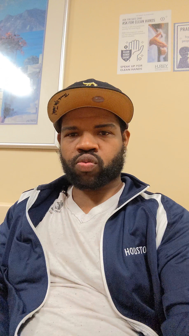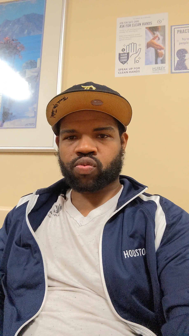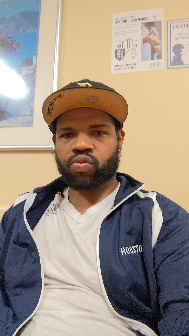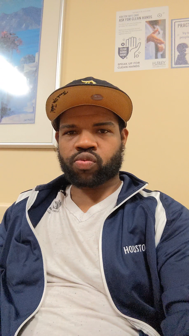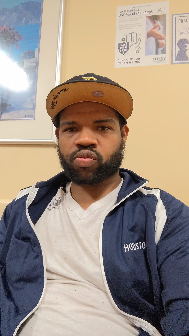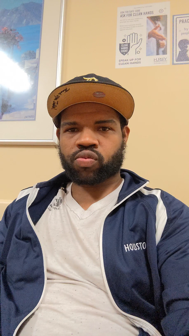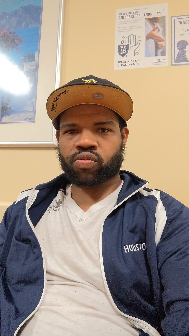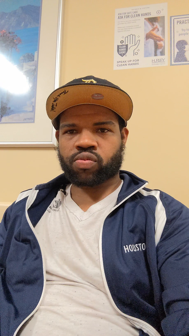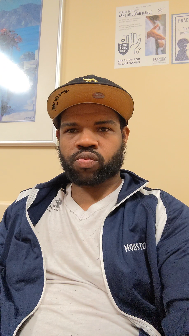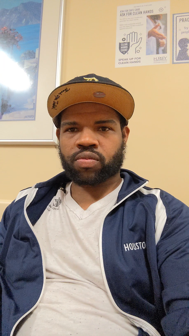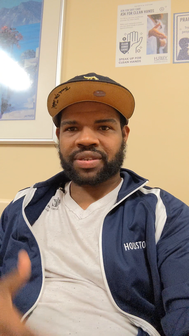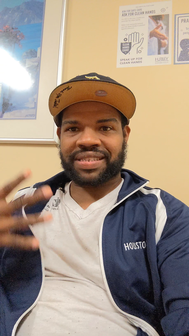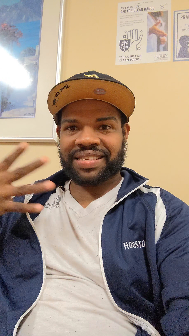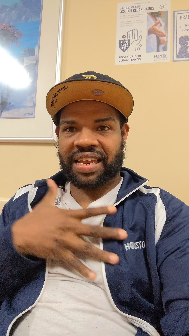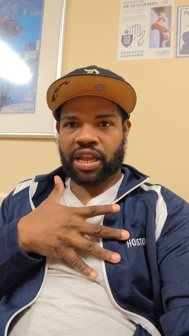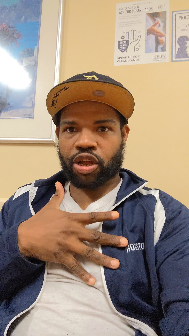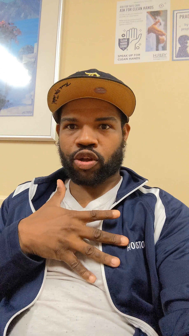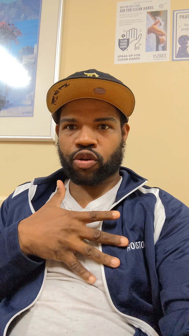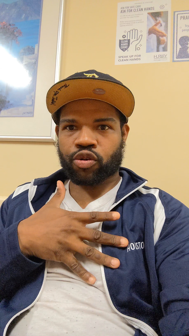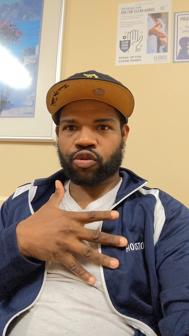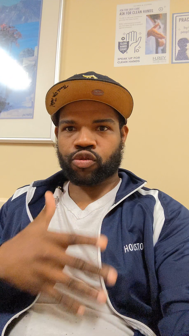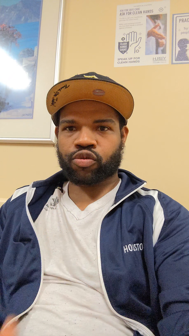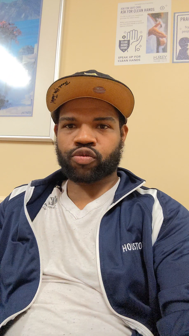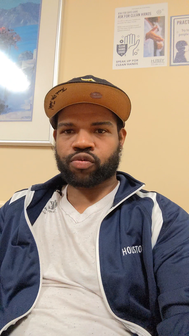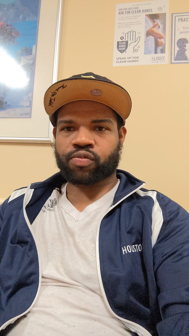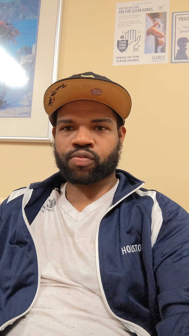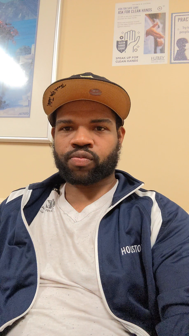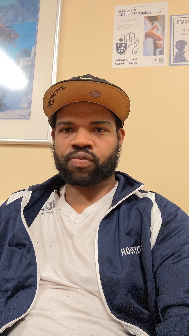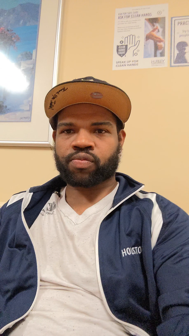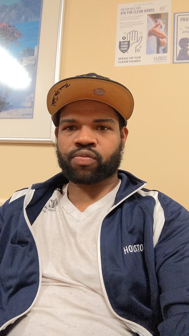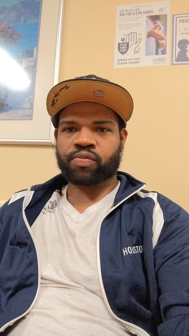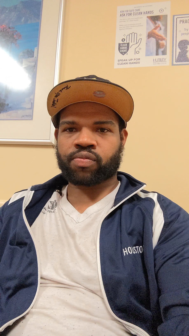scared